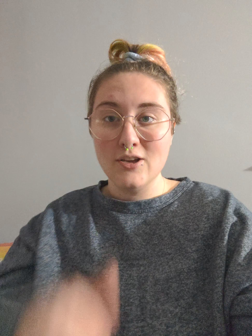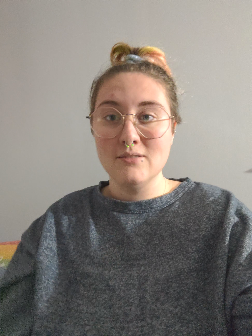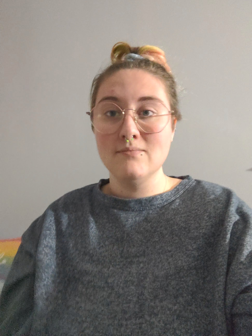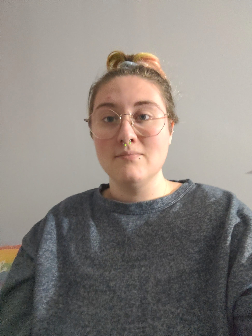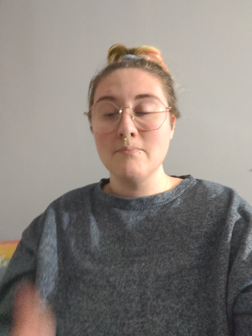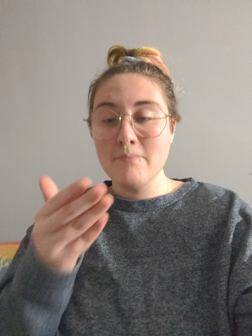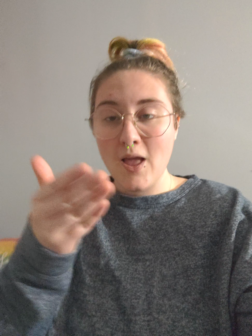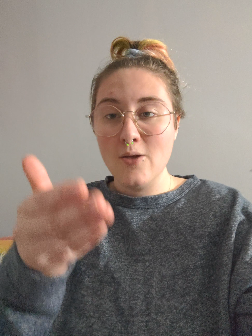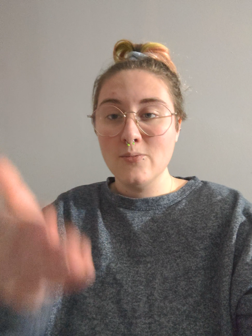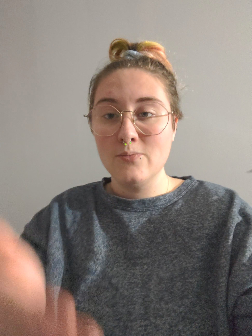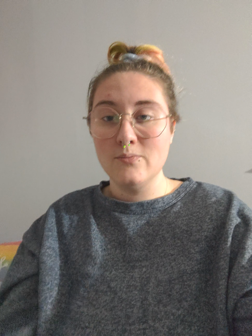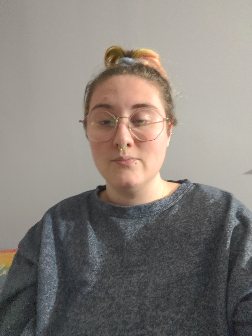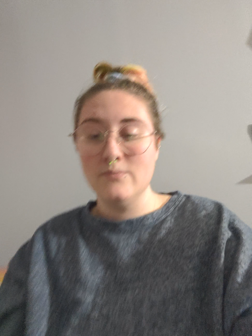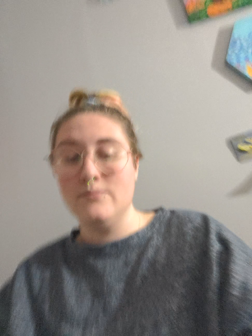boat